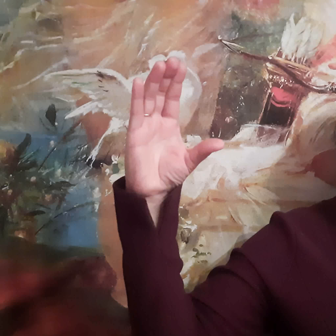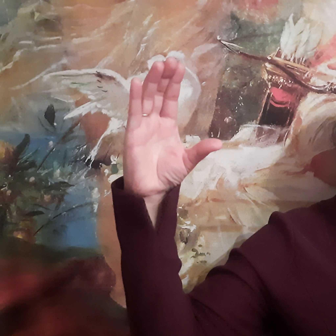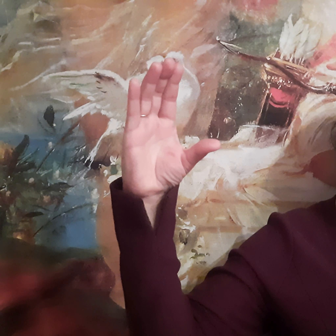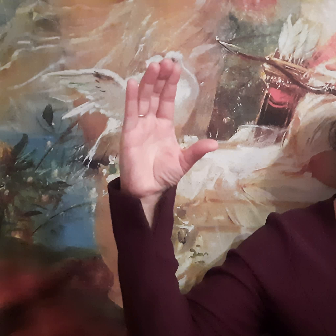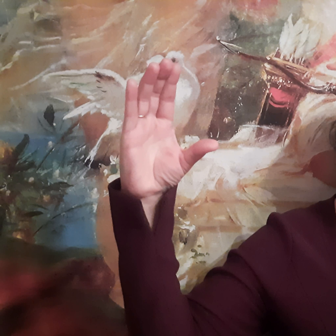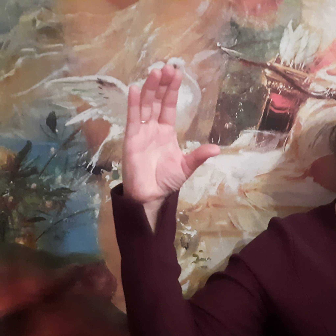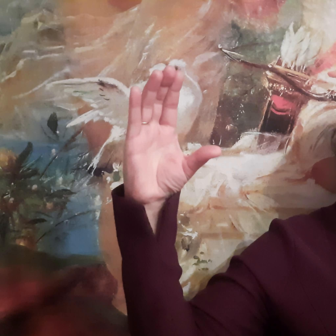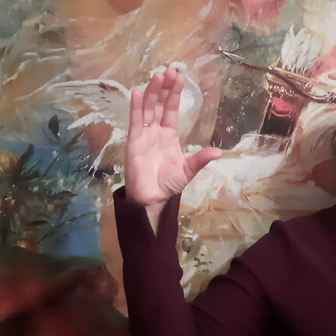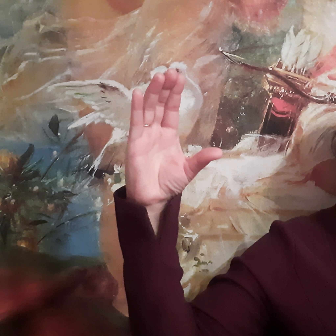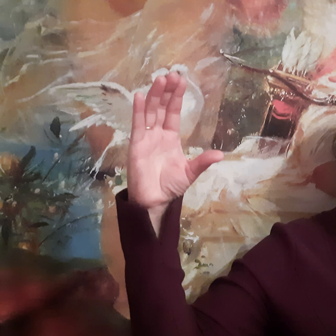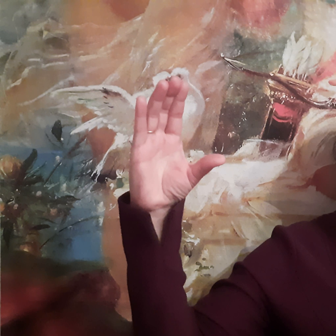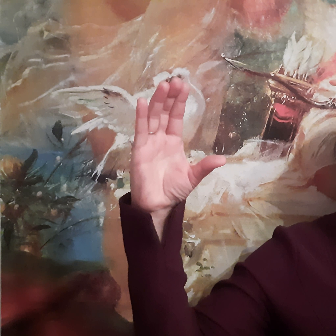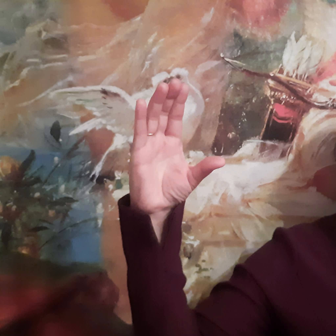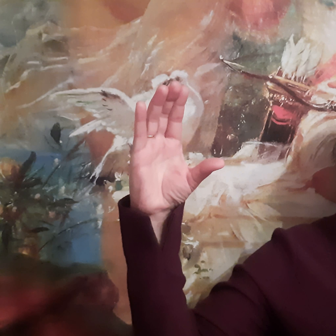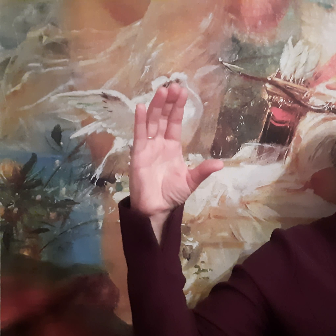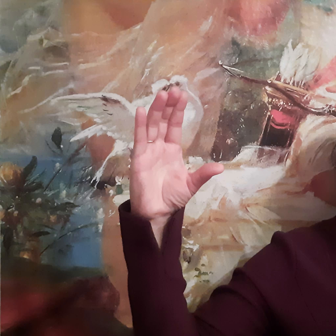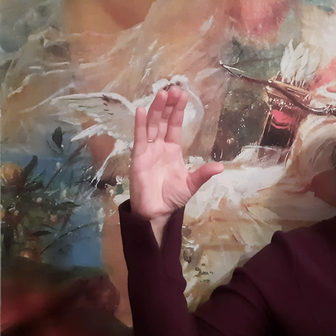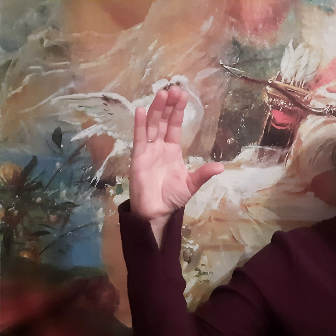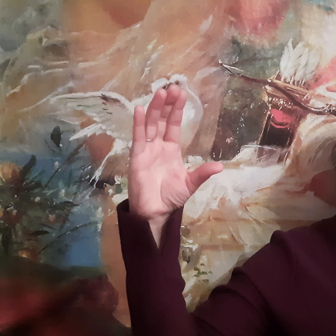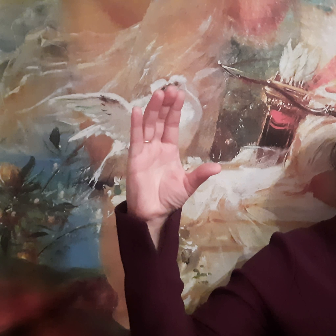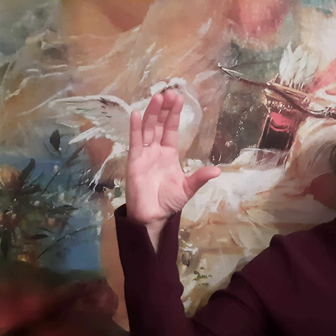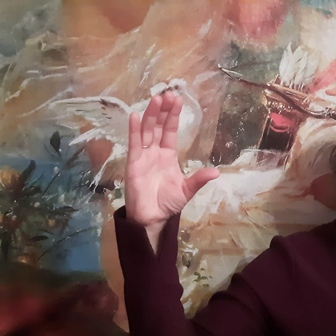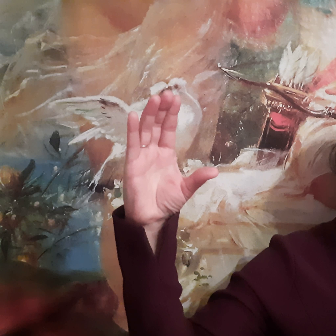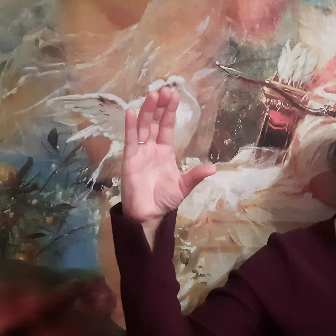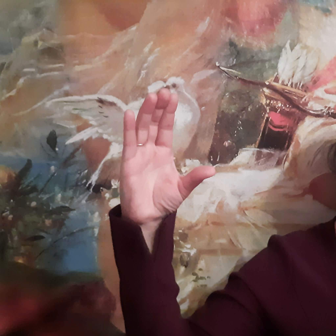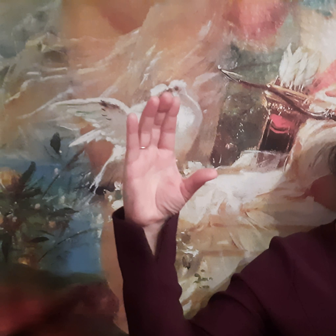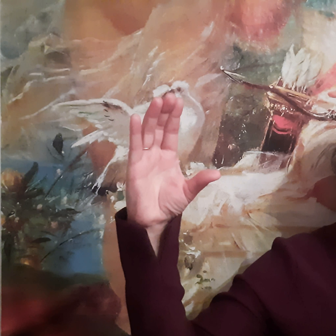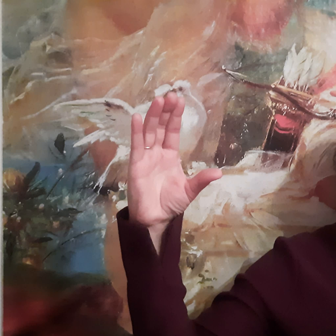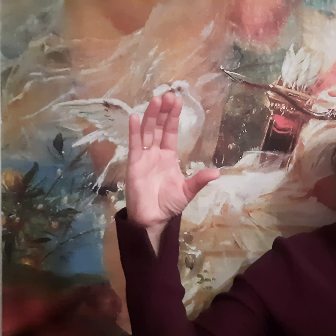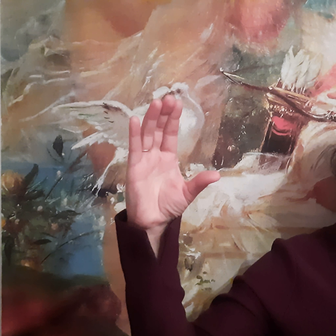С